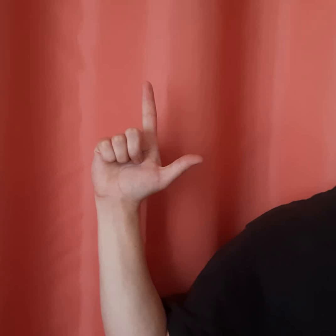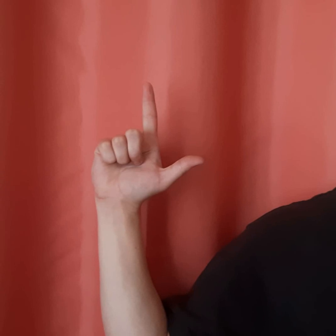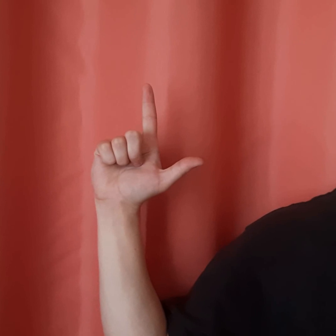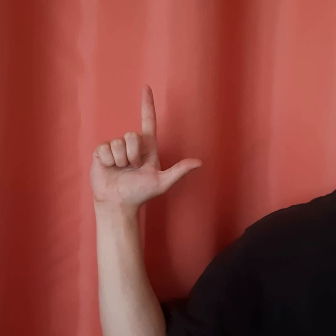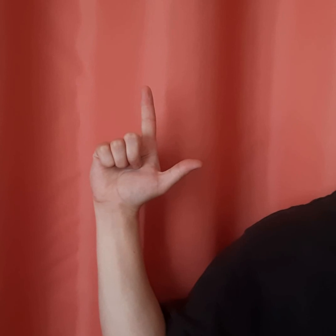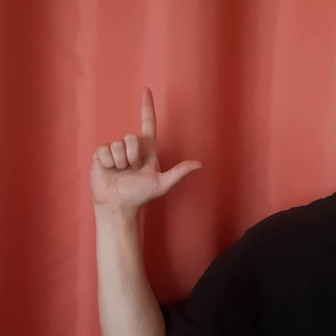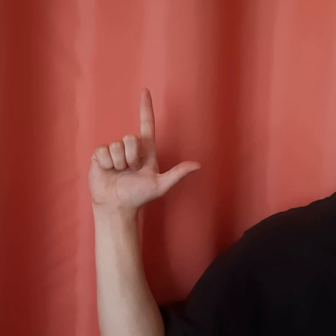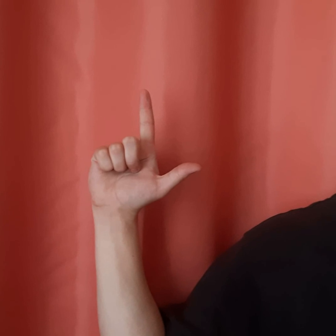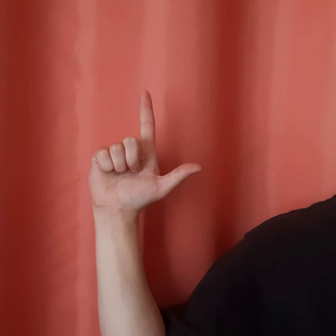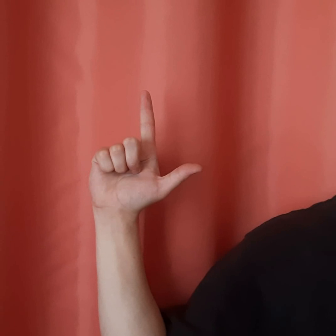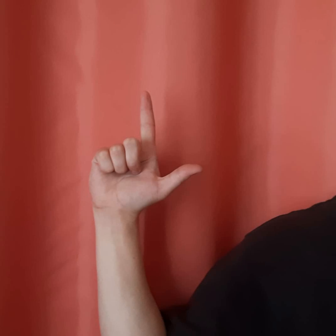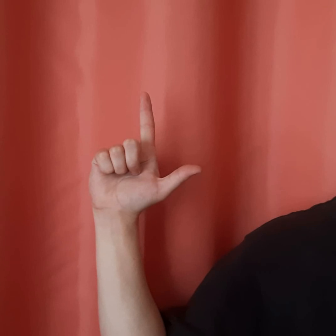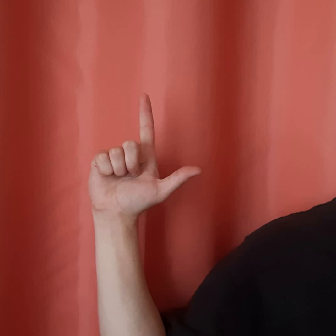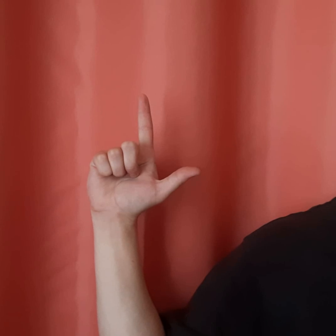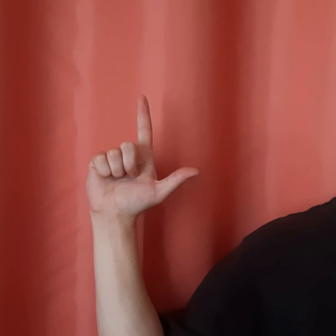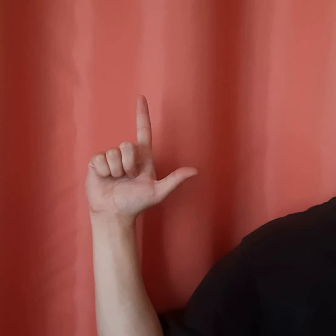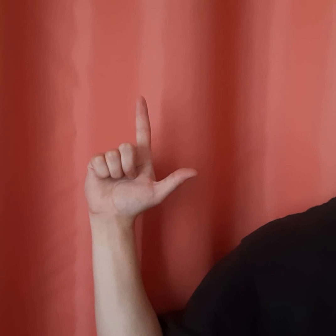Ь